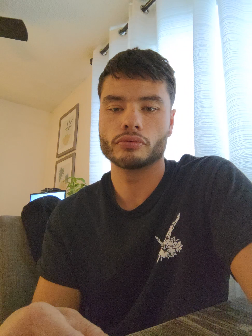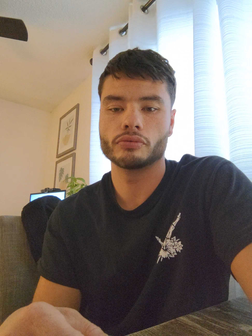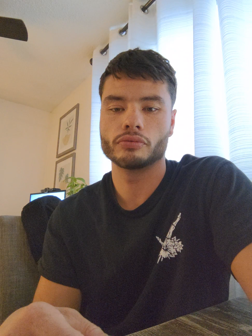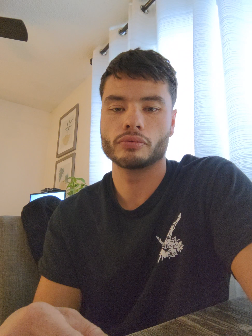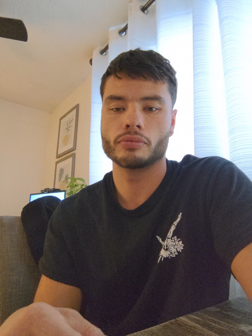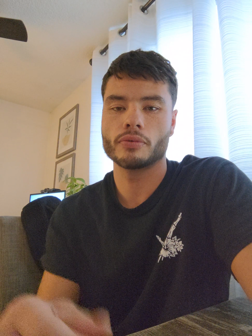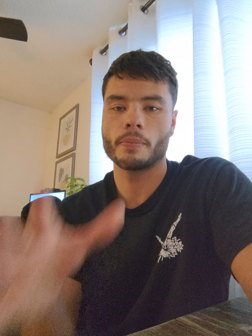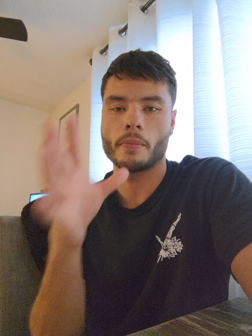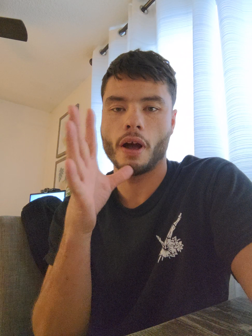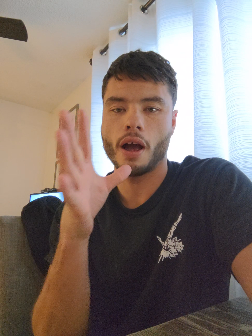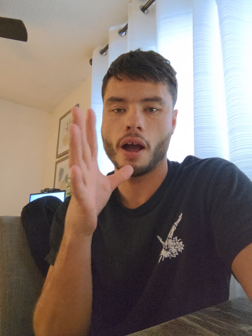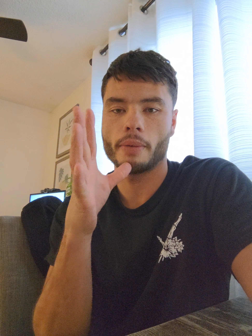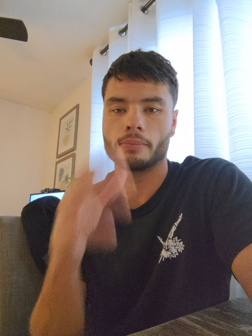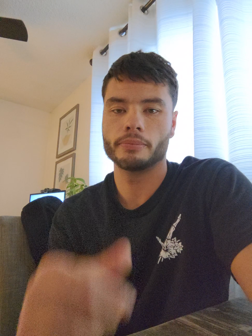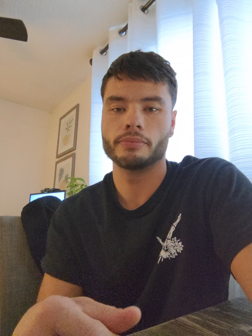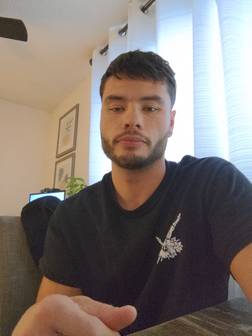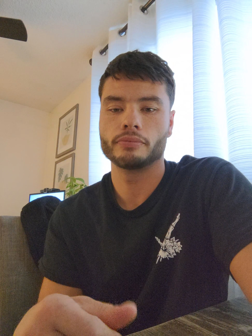mom